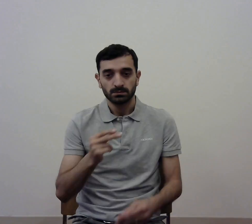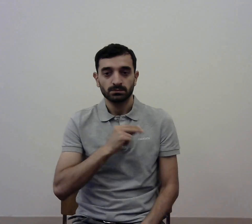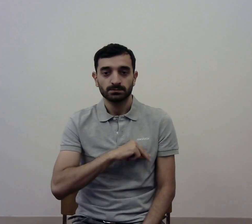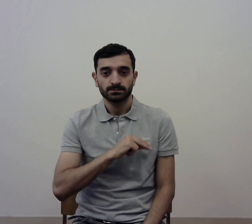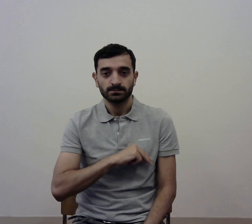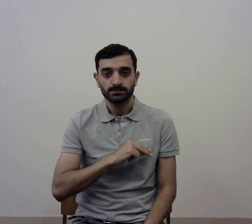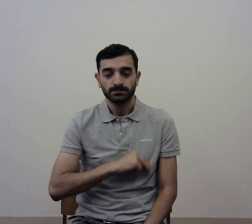iş